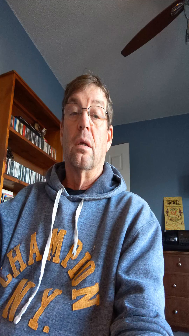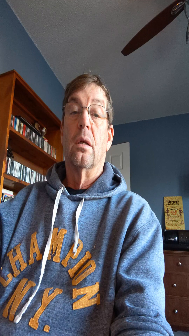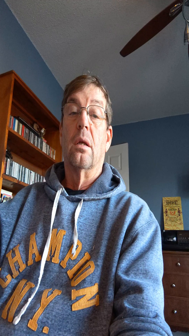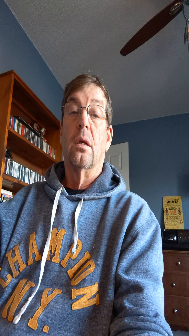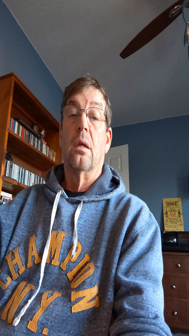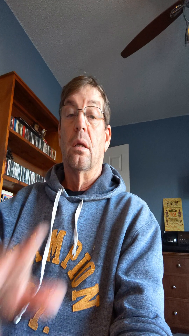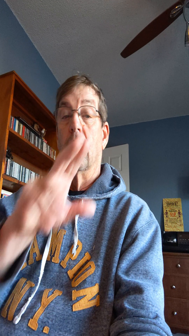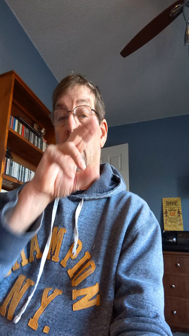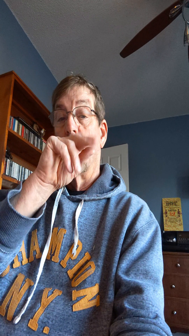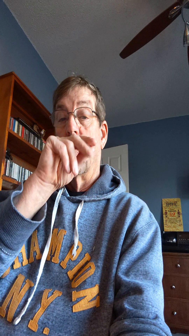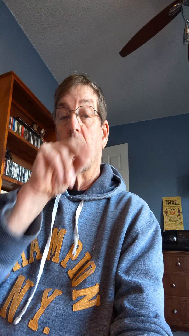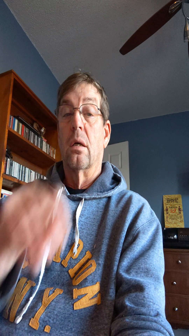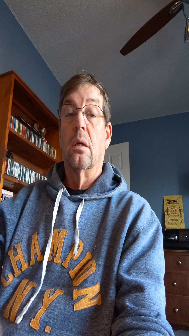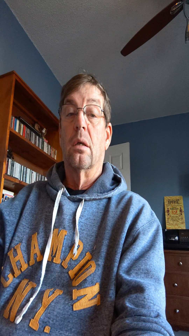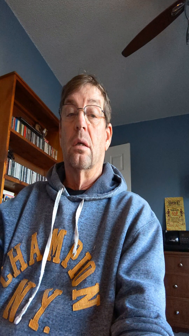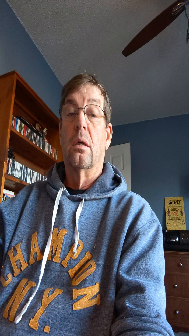duck